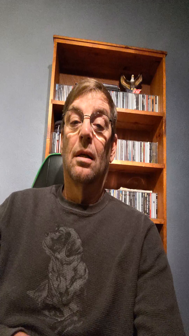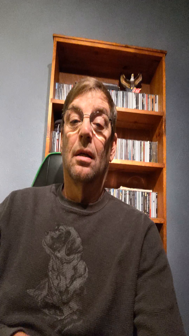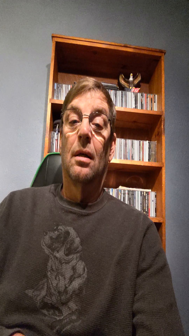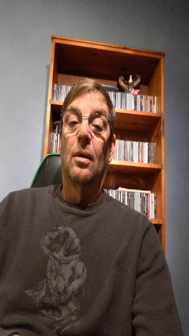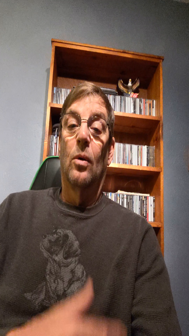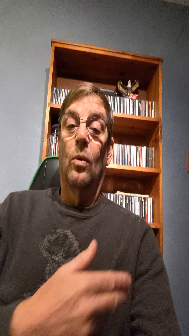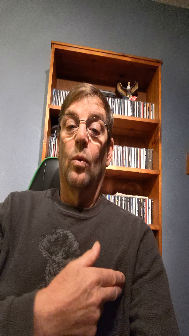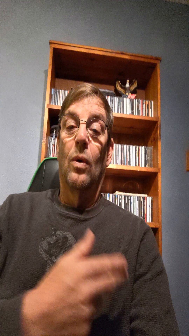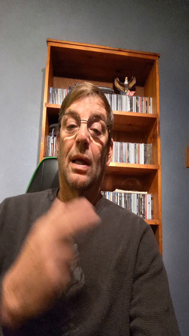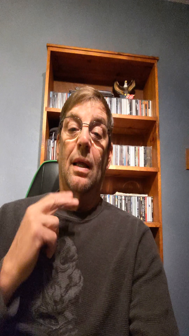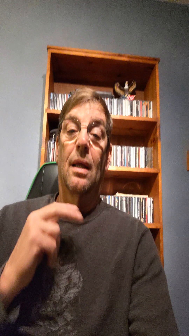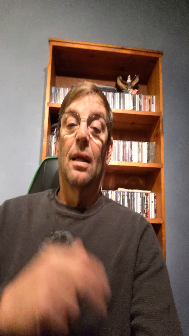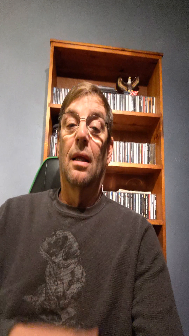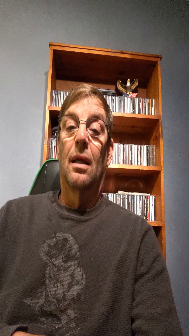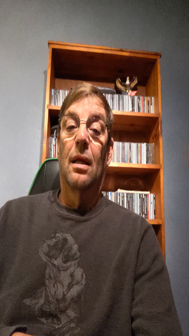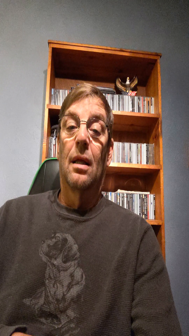we